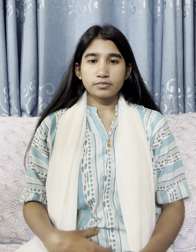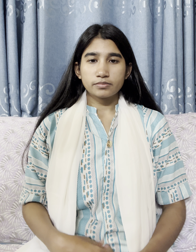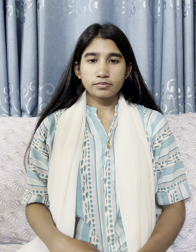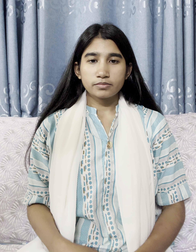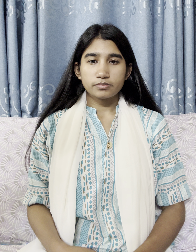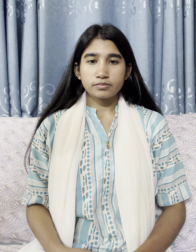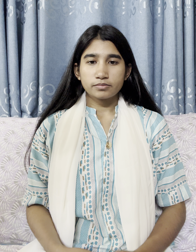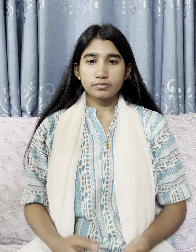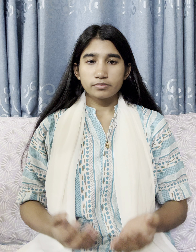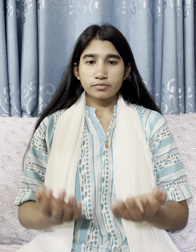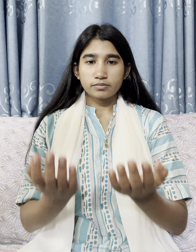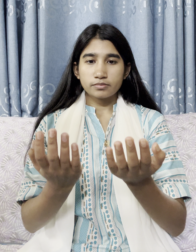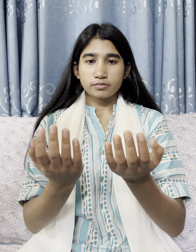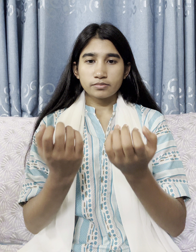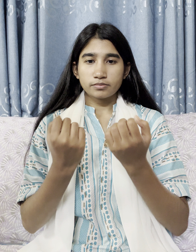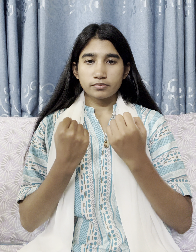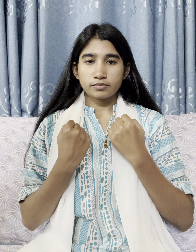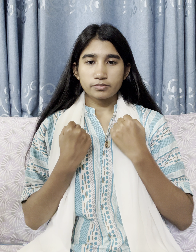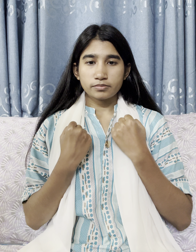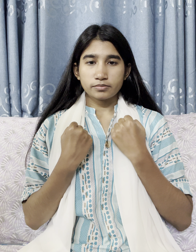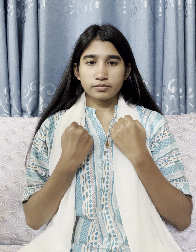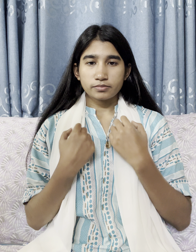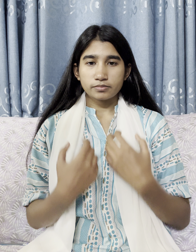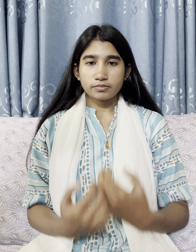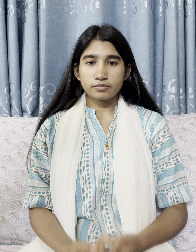চাওয়া